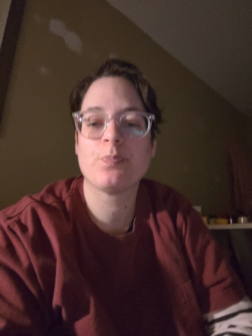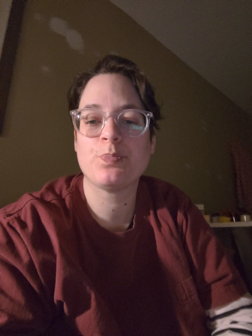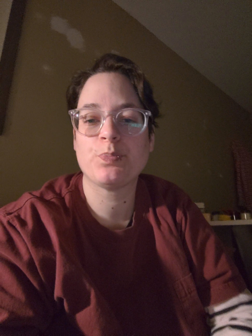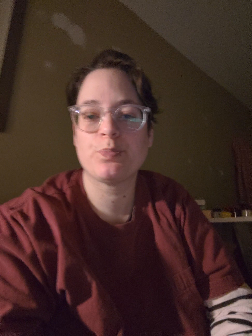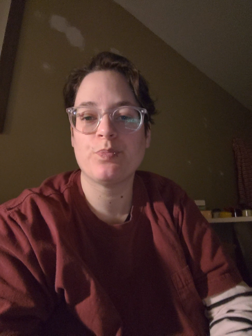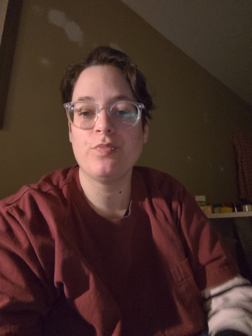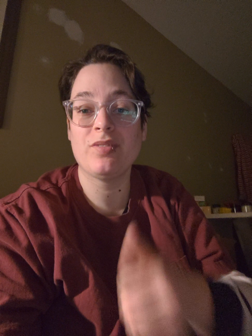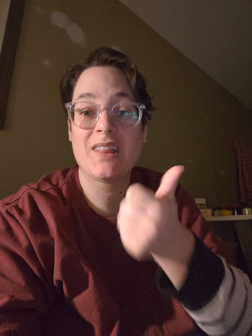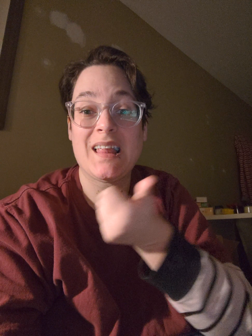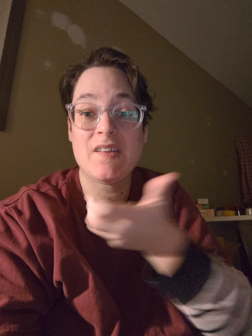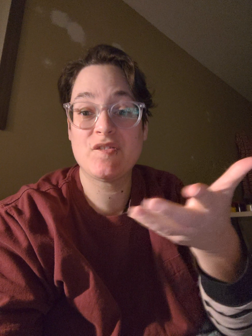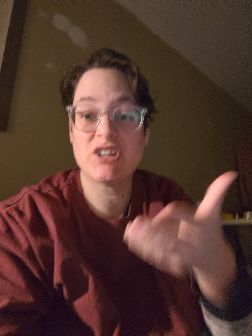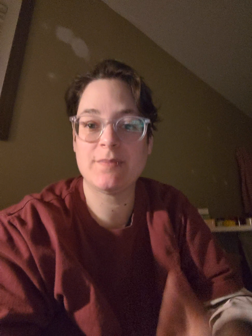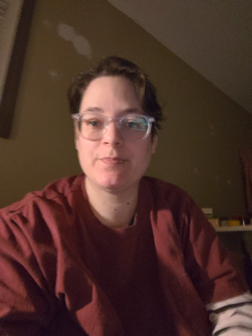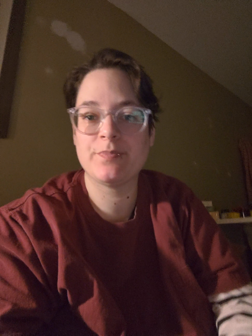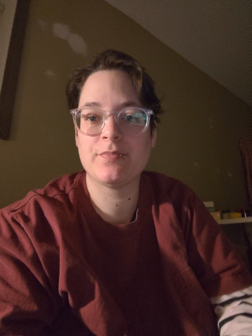every